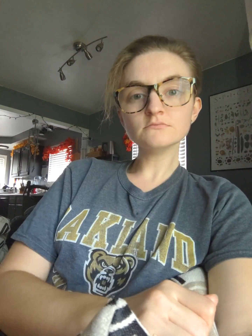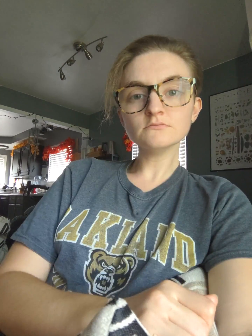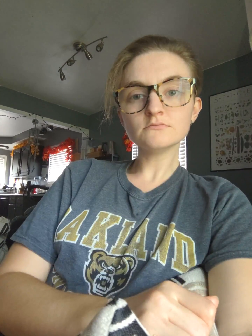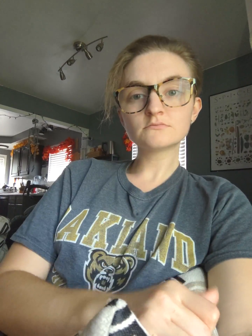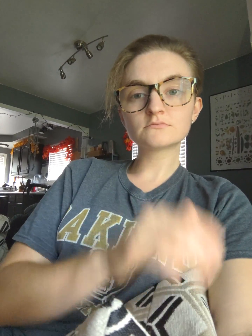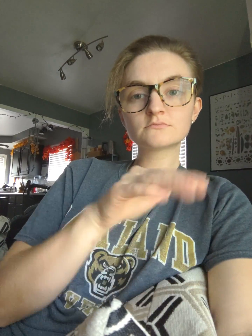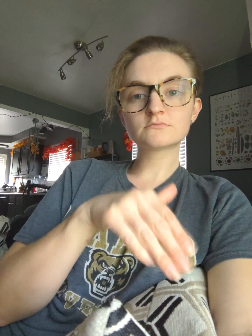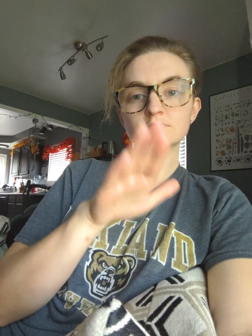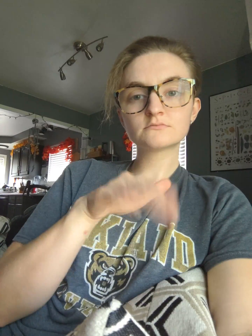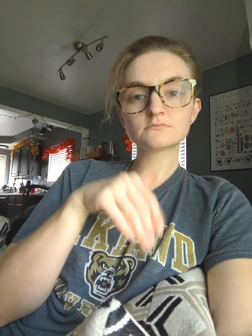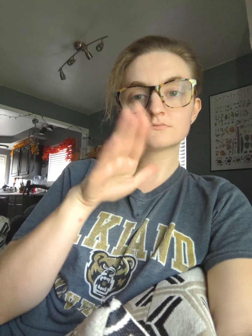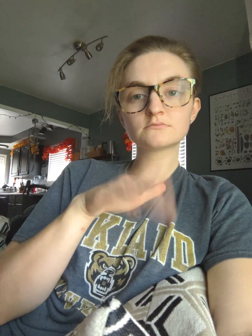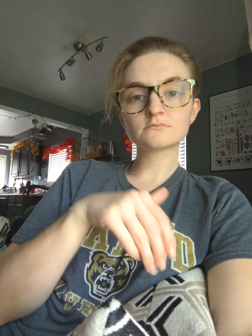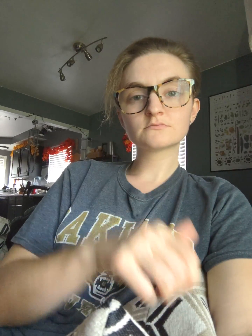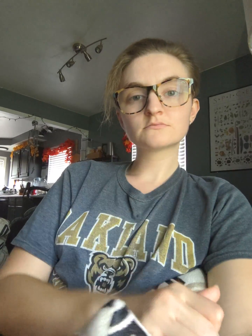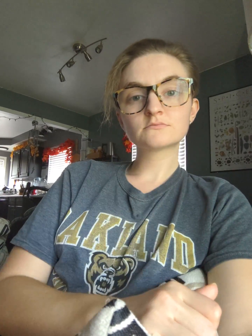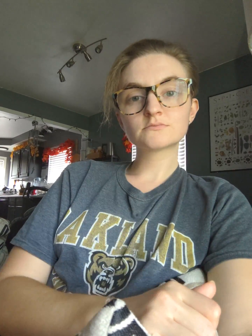paint